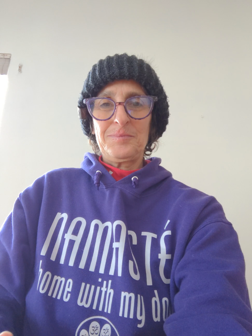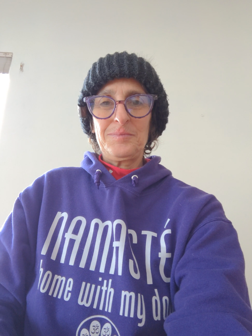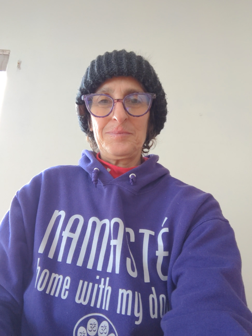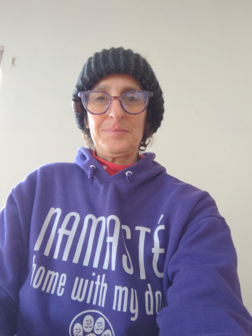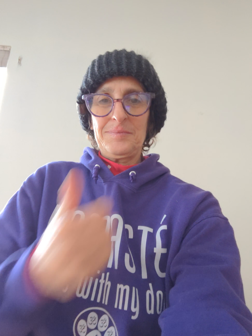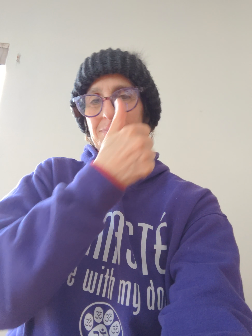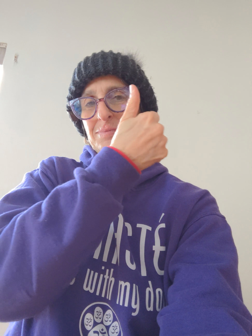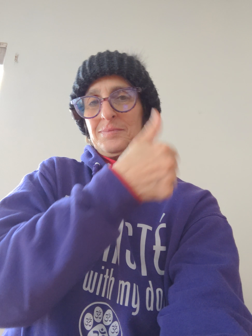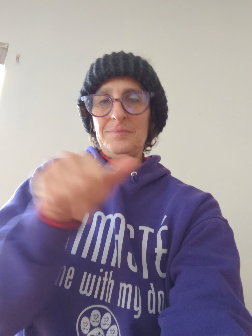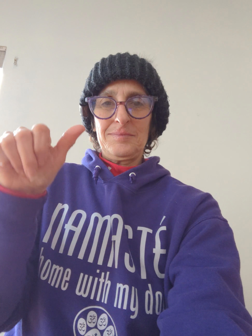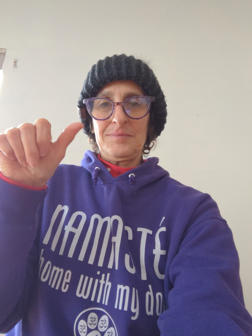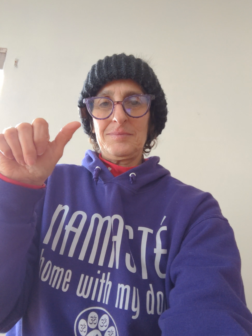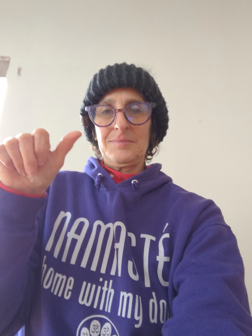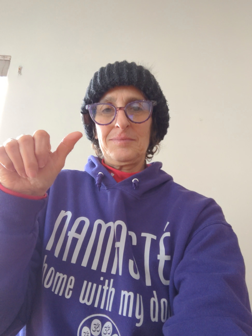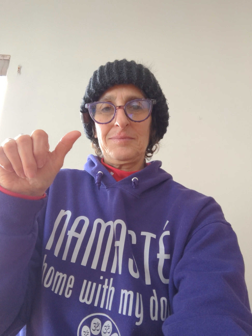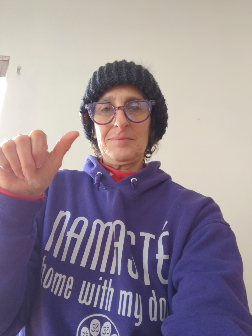any